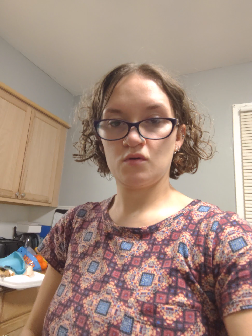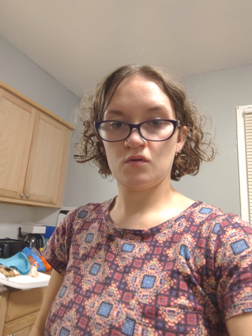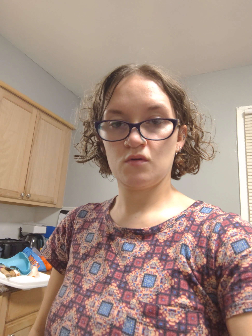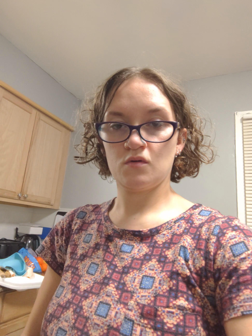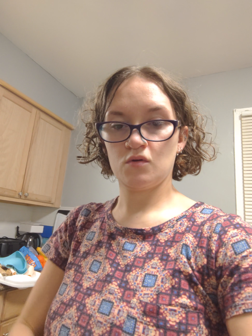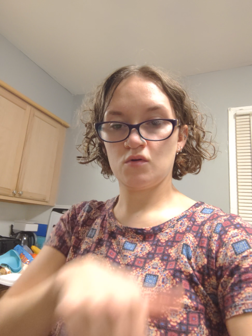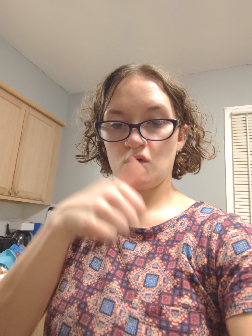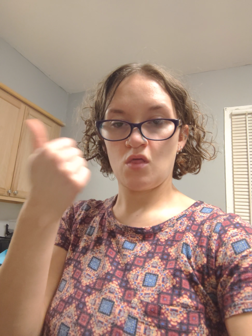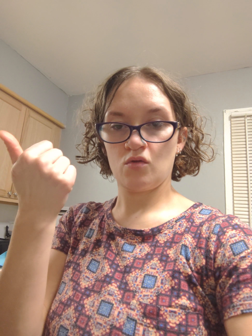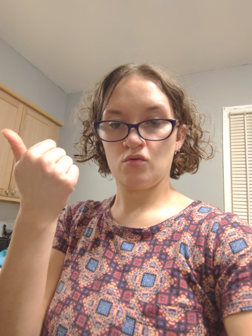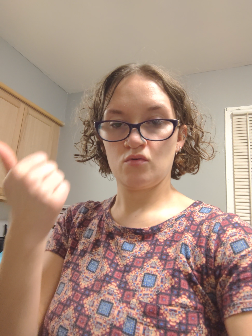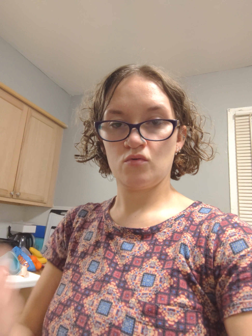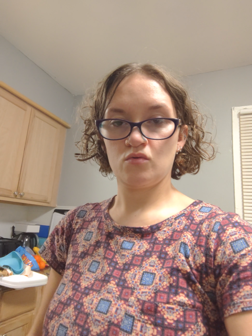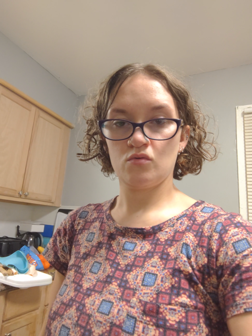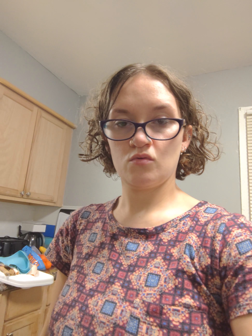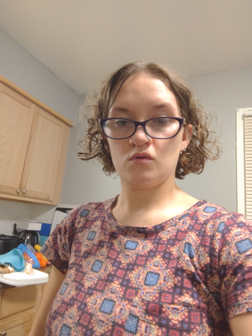another